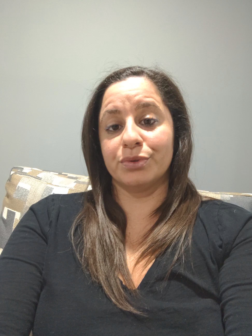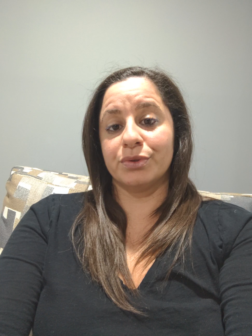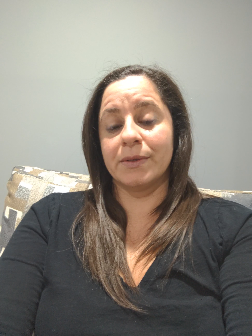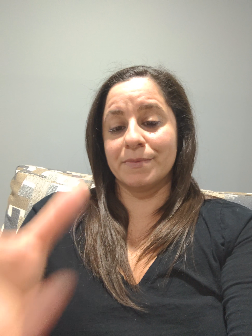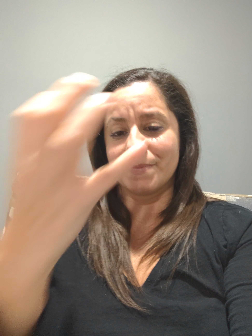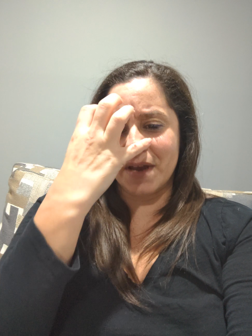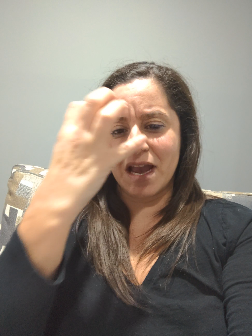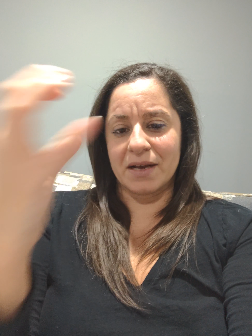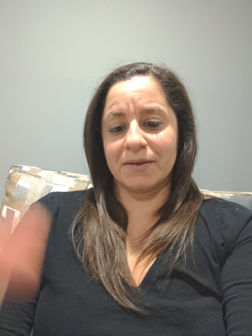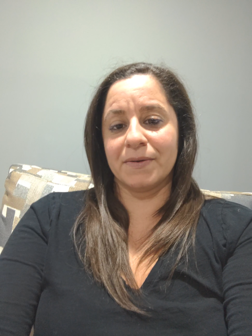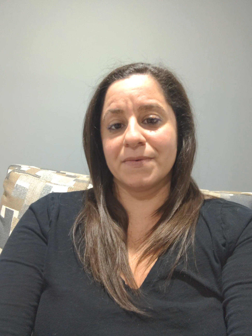mad